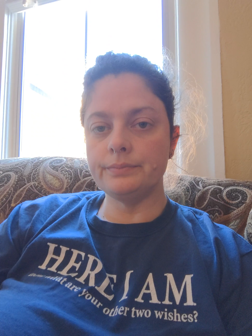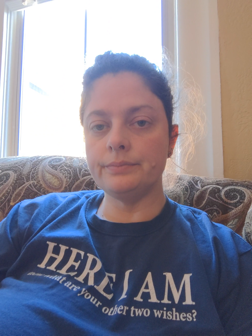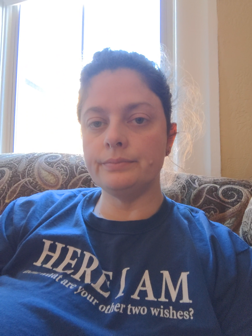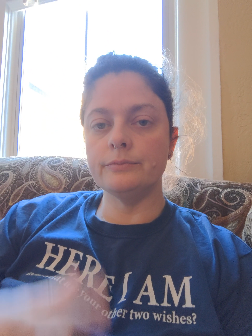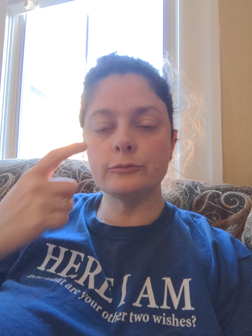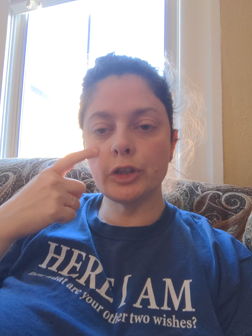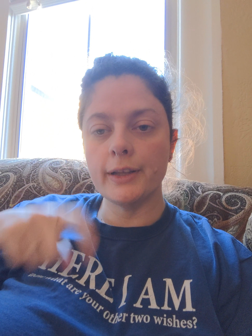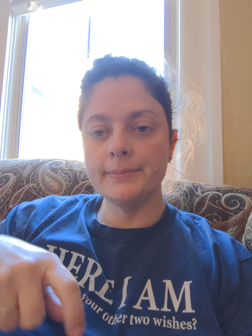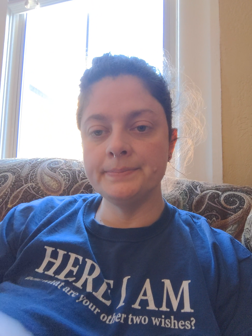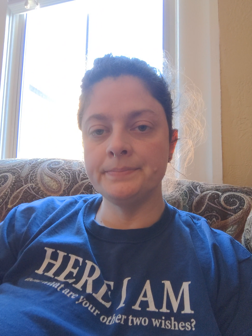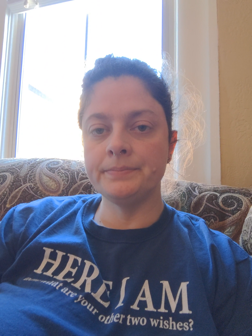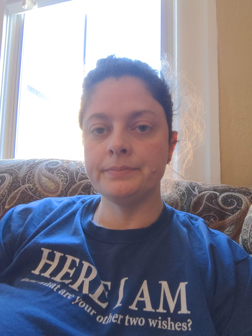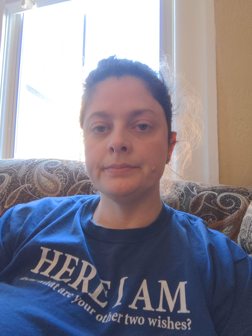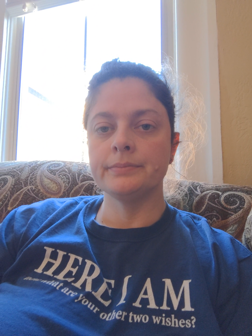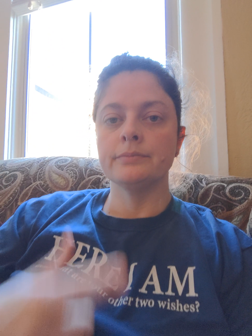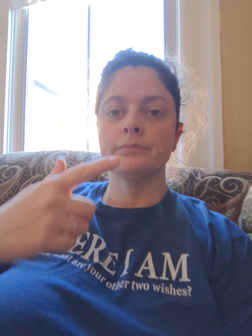cry